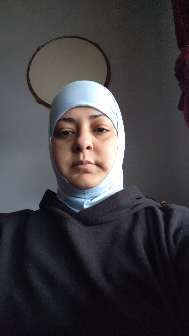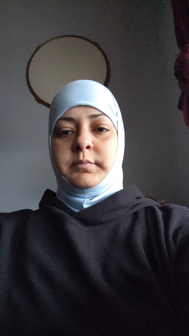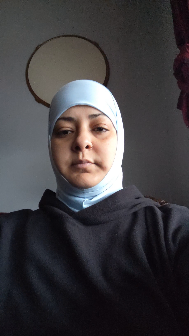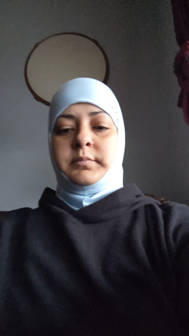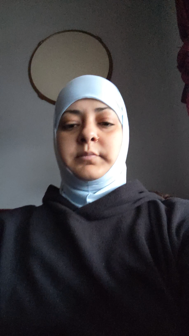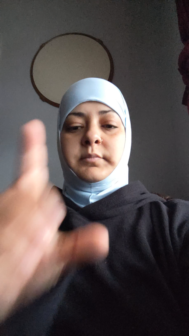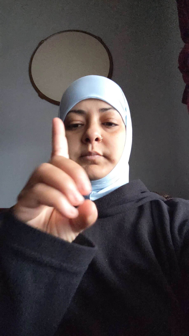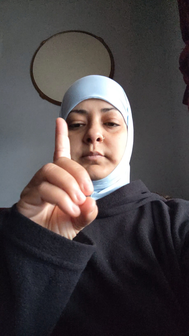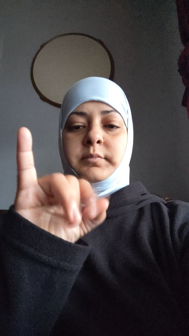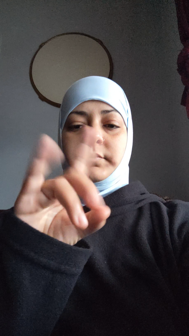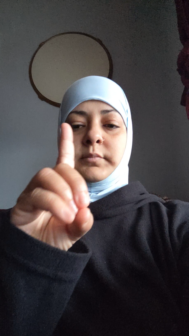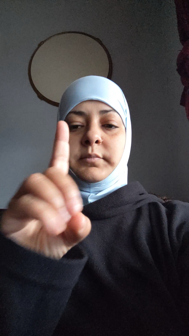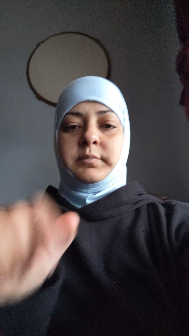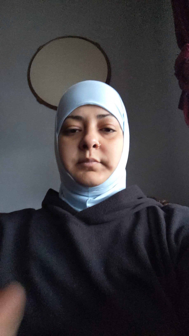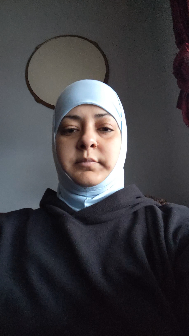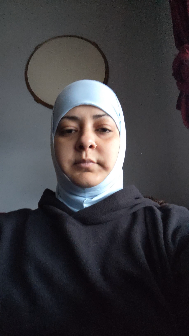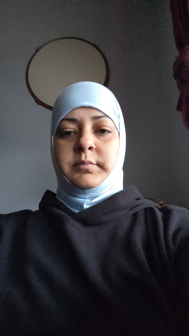did